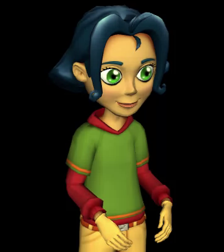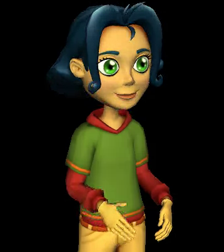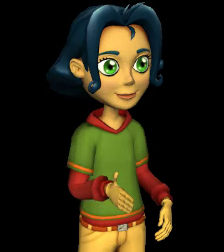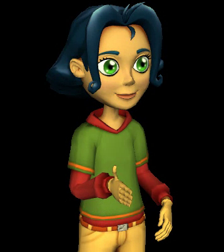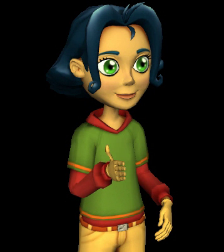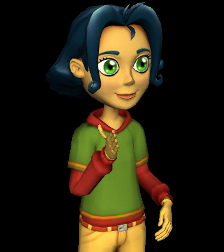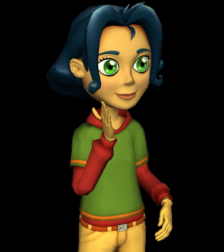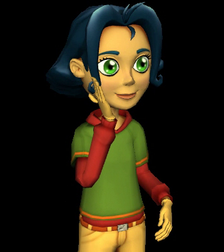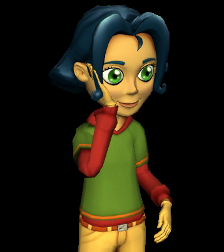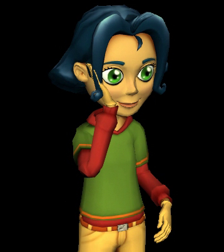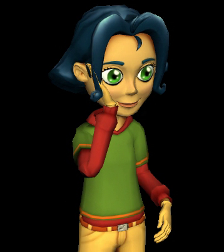ينام